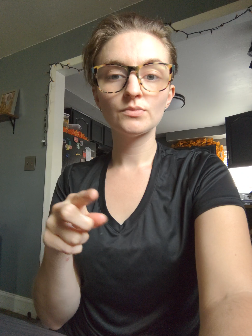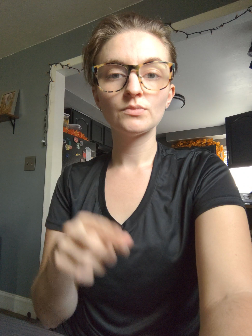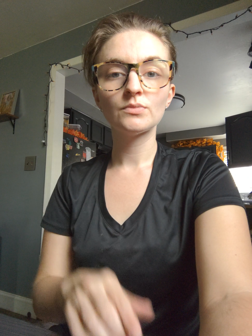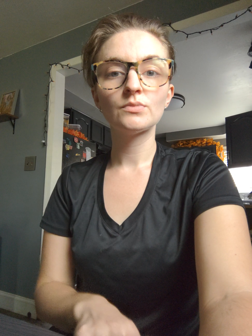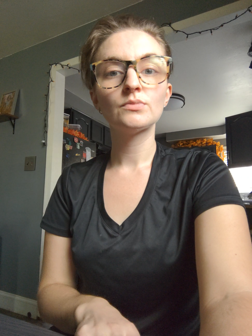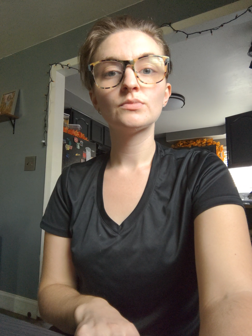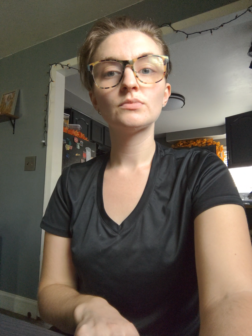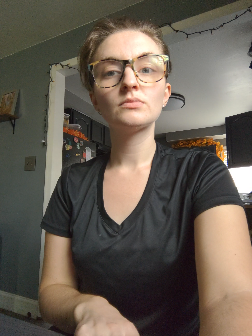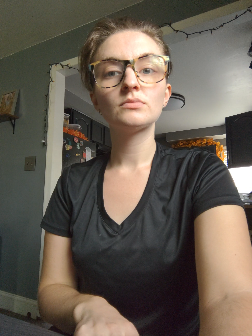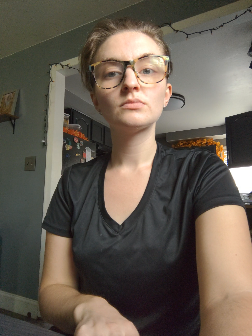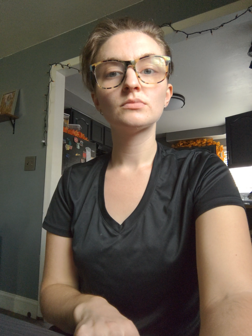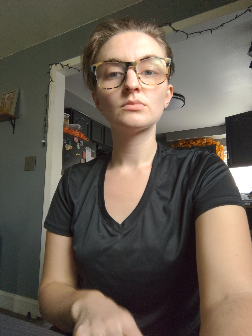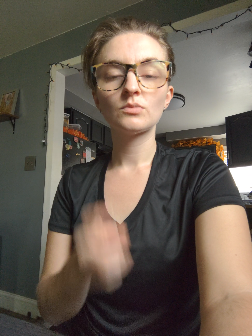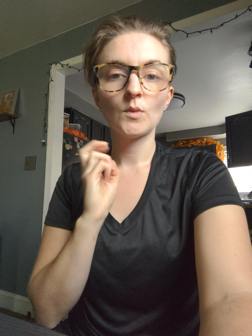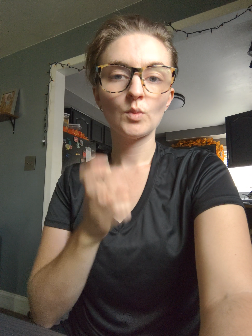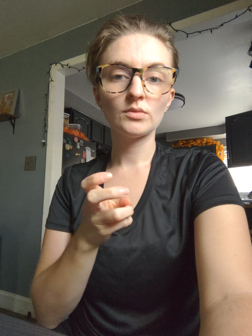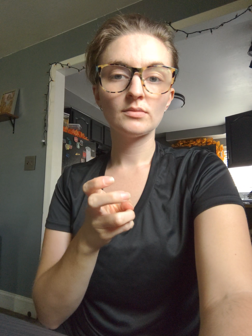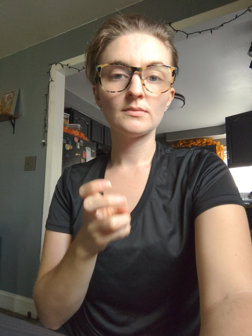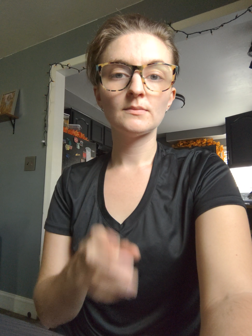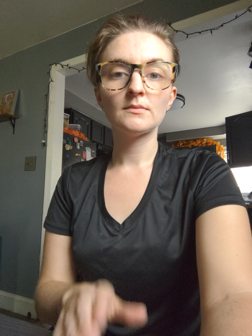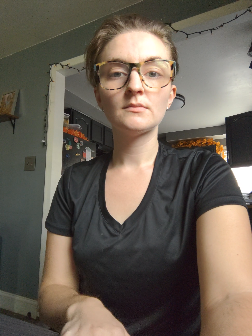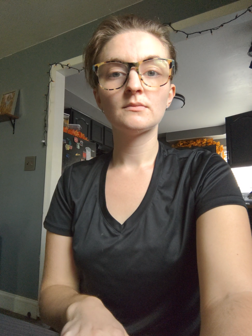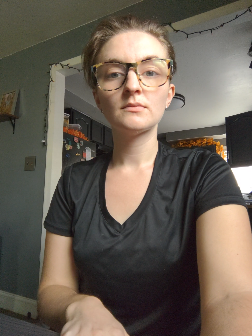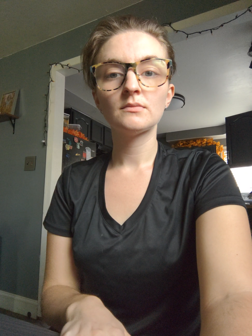hard